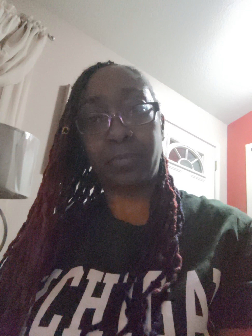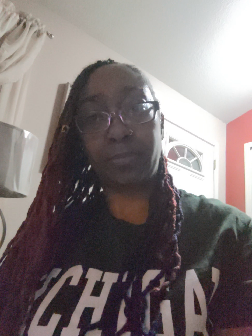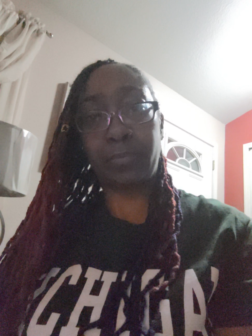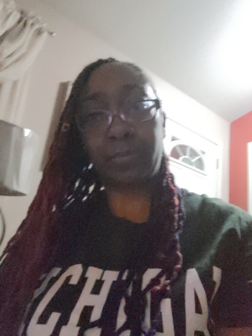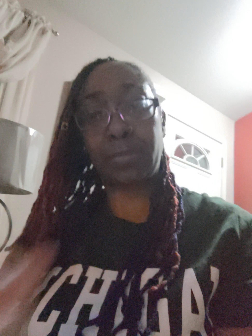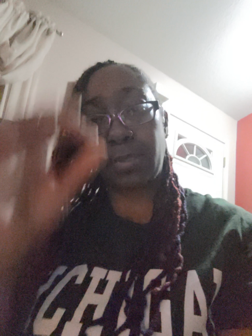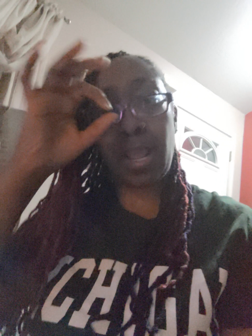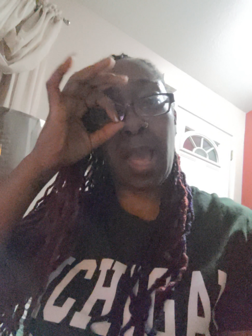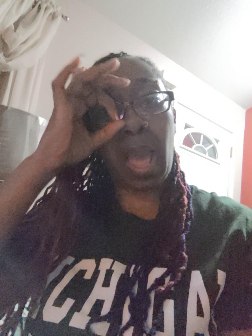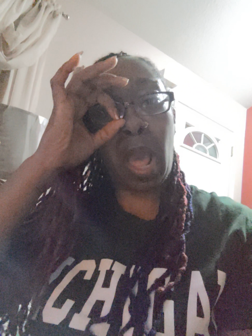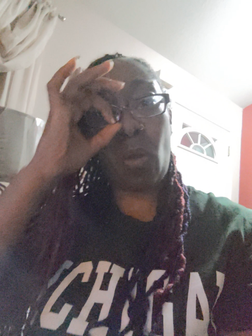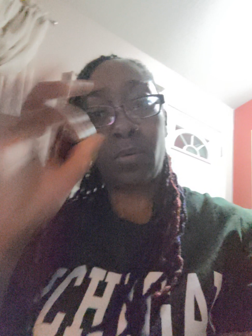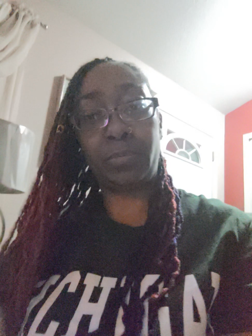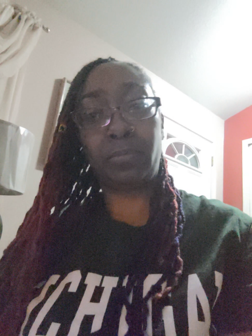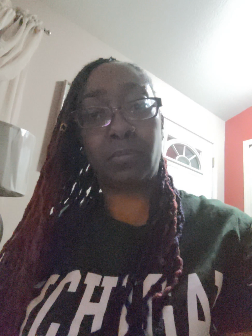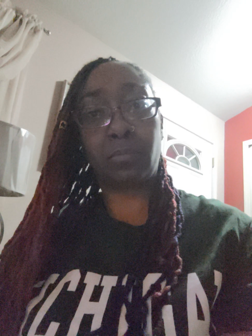owl